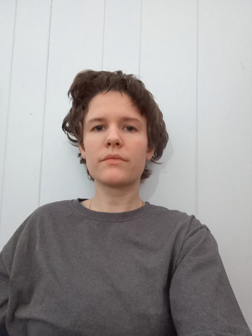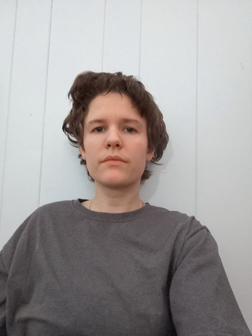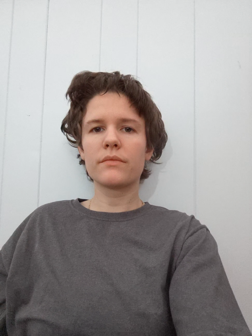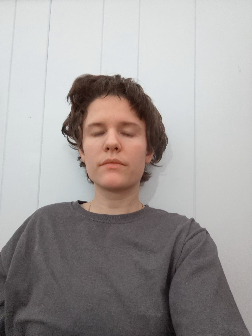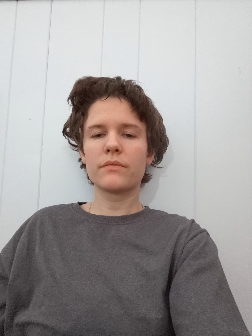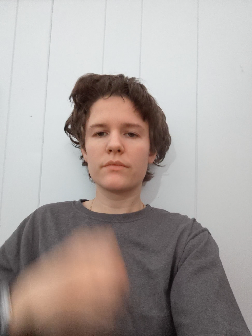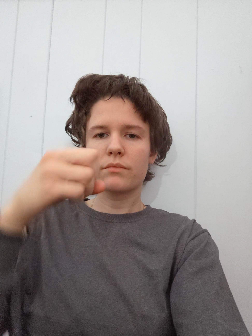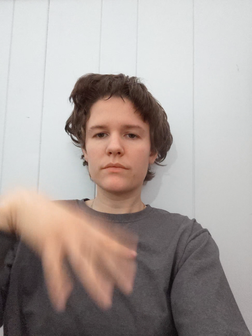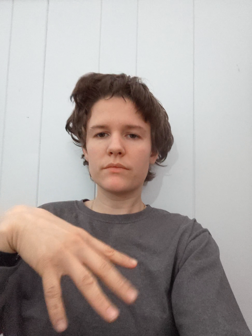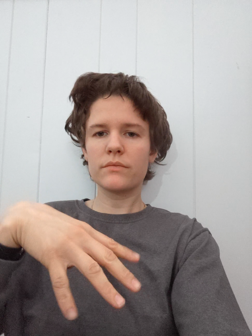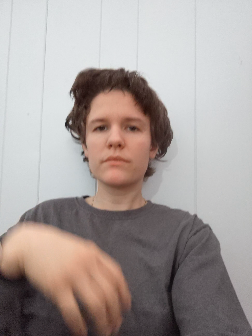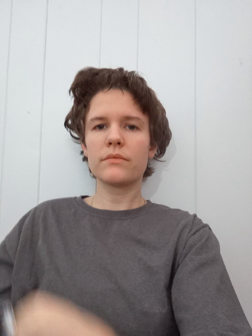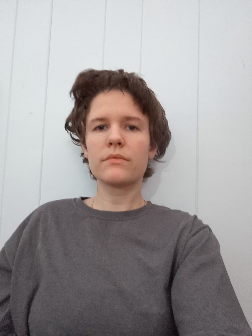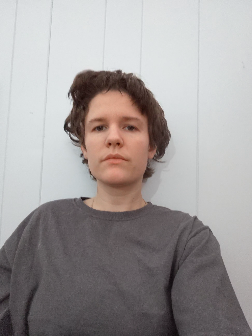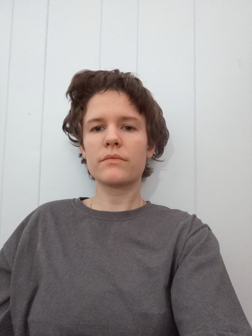drop